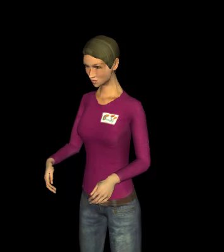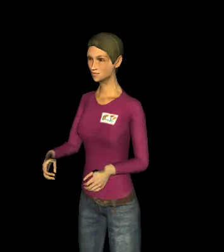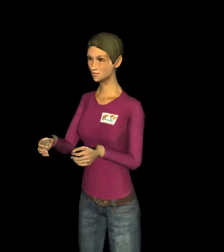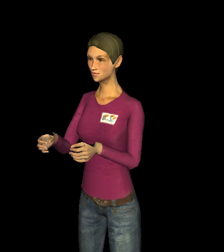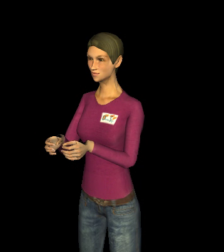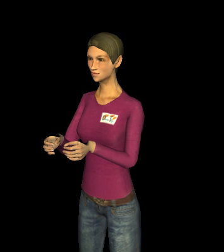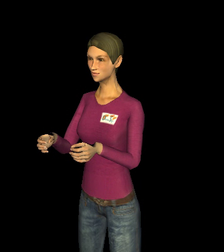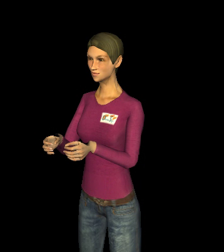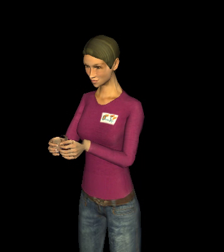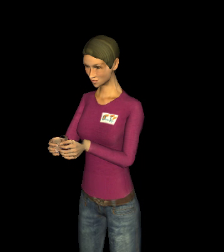يجتمع